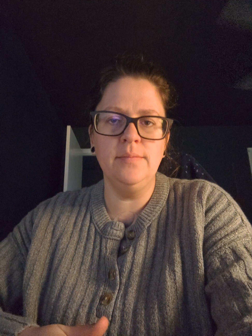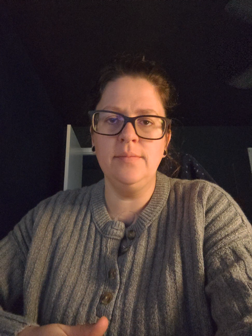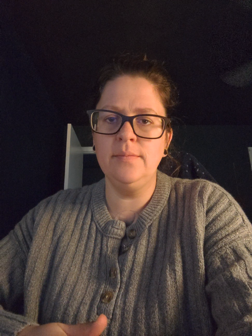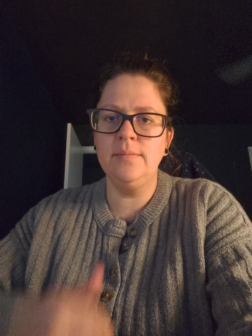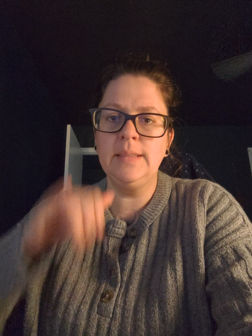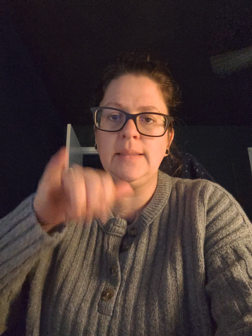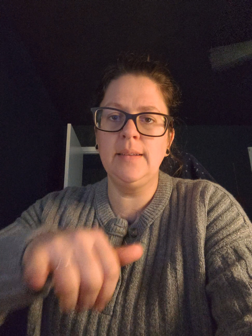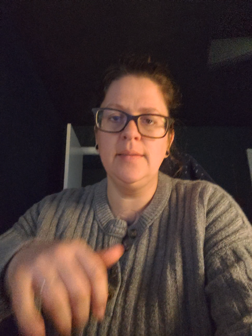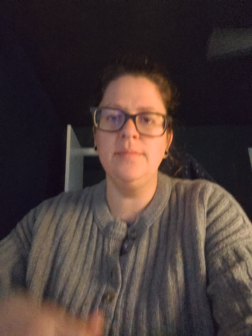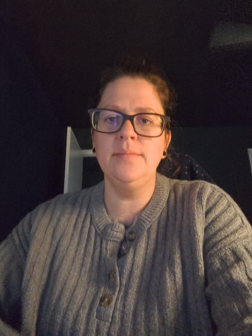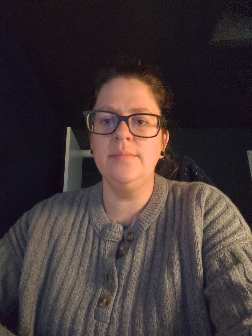stay